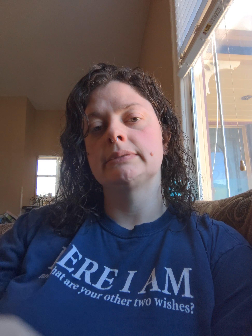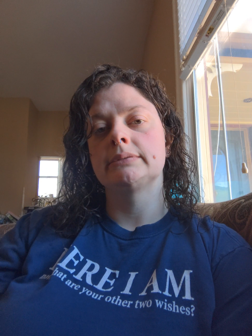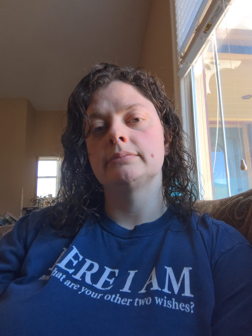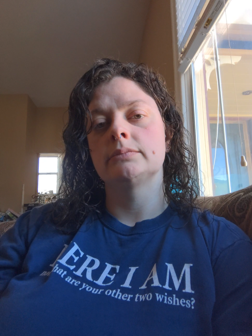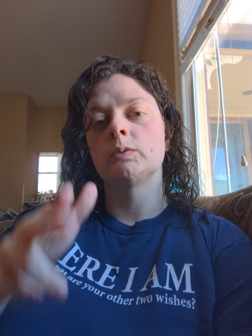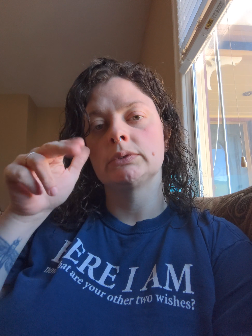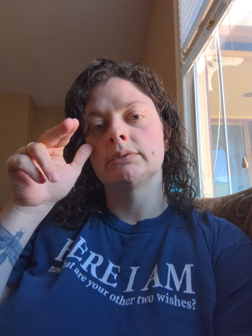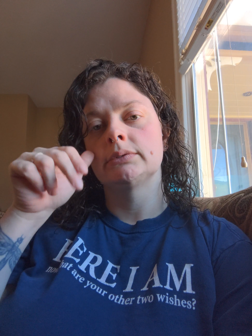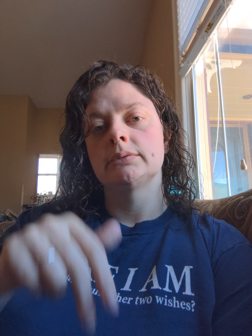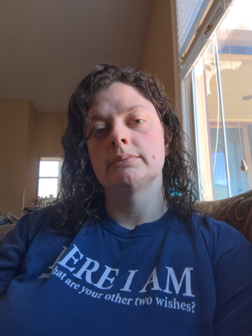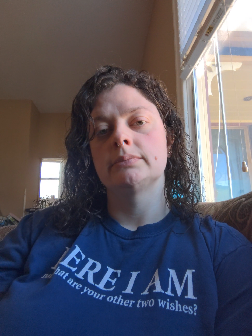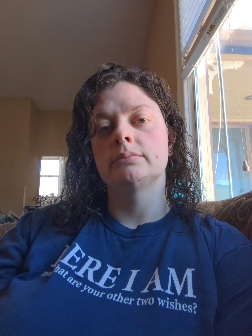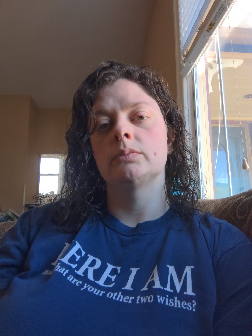horse